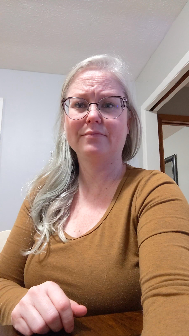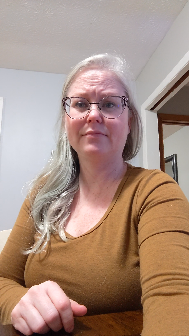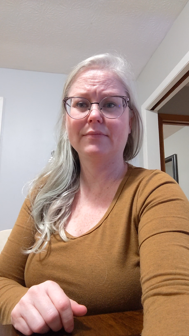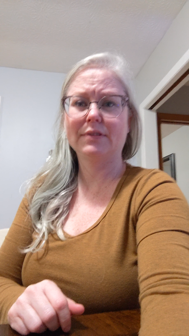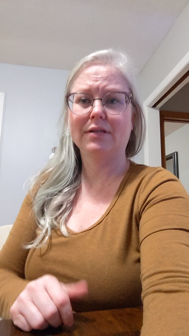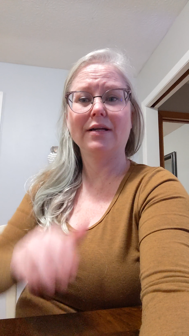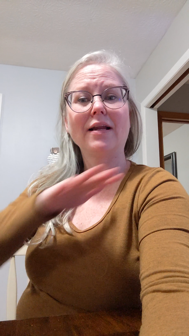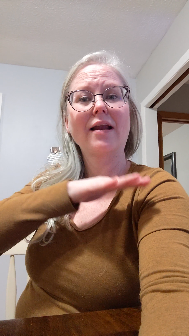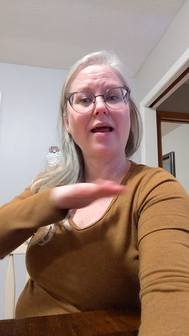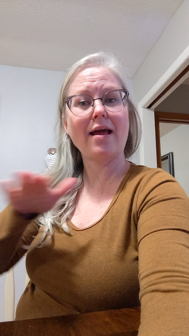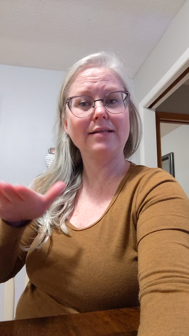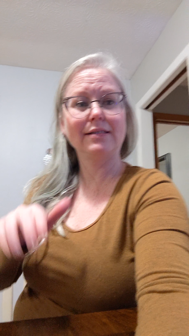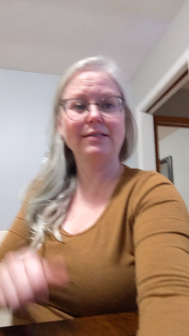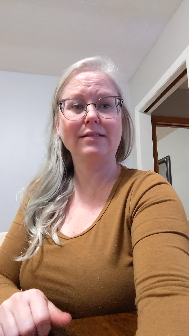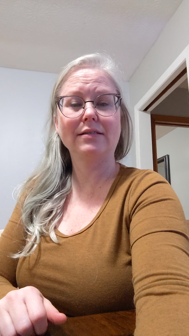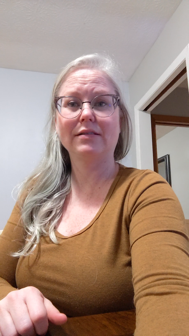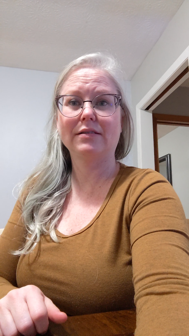nice